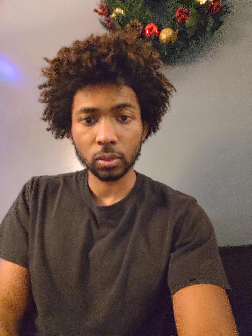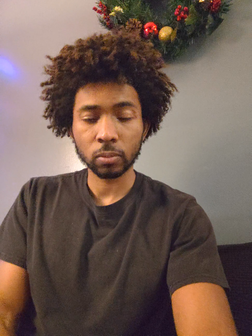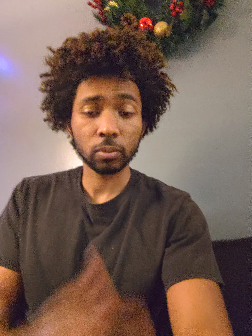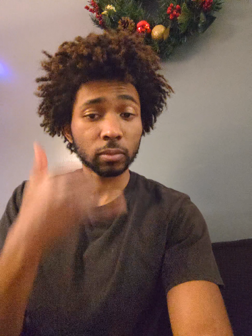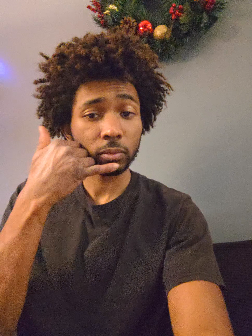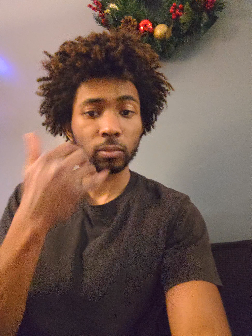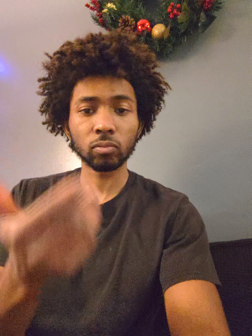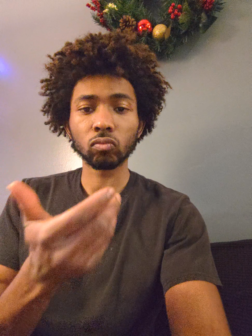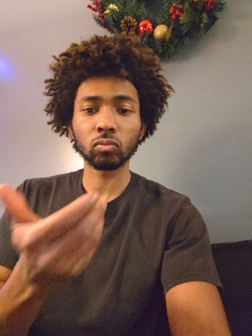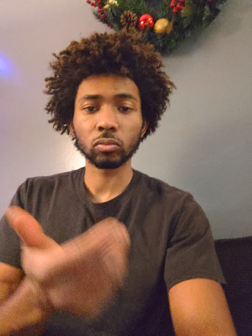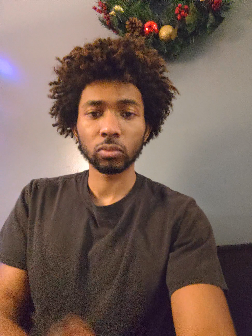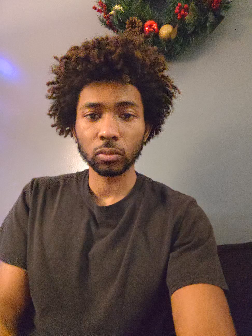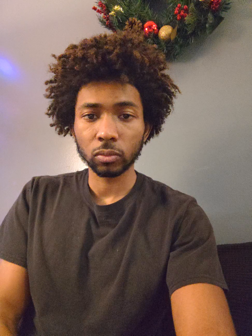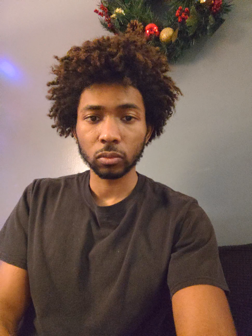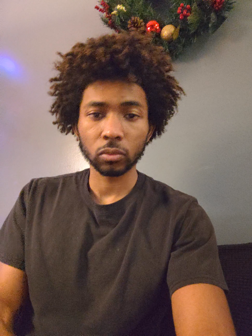call on the phone